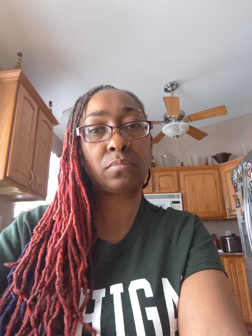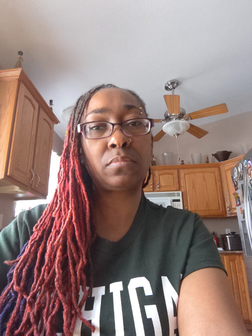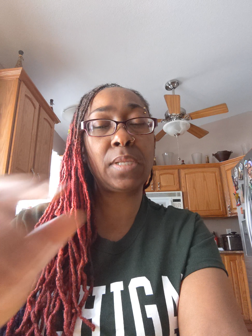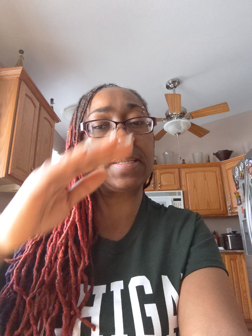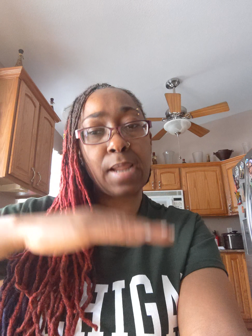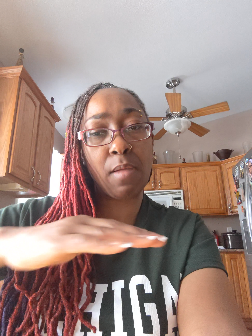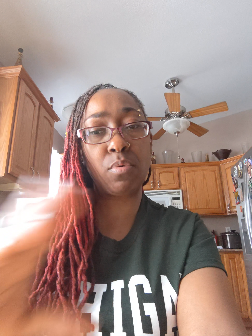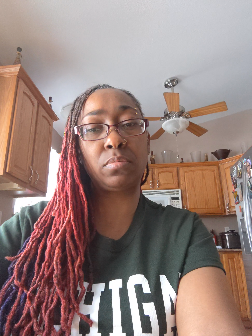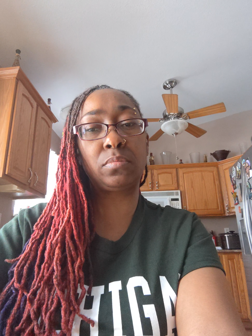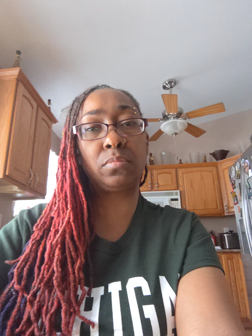table